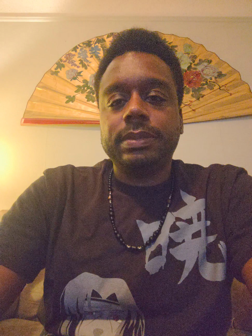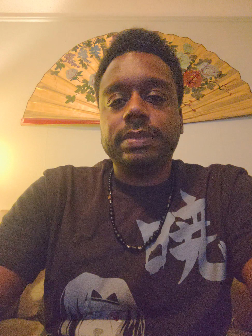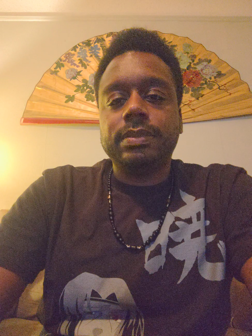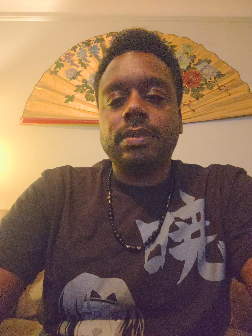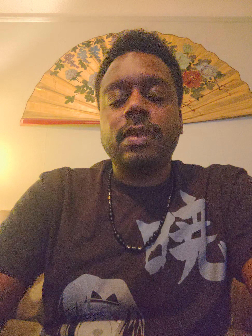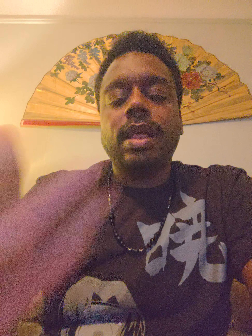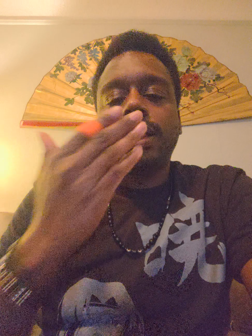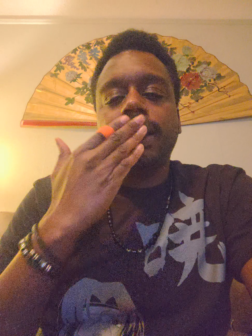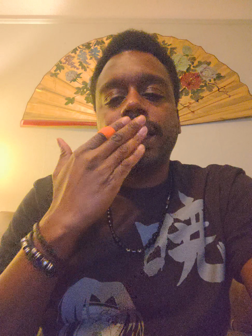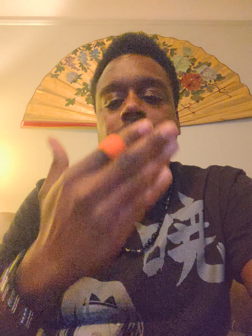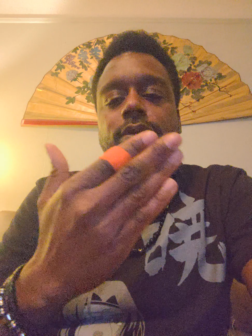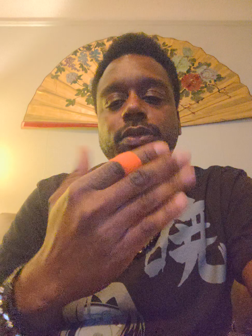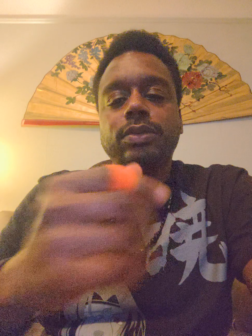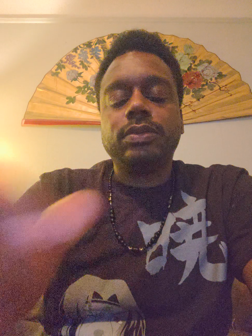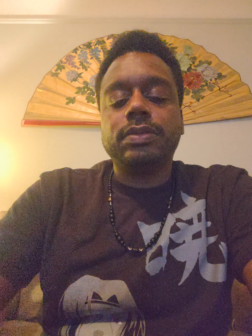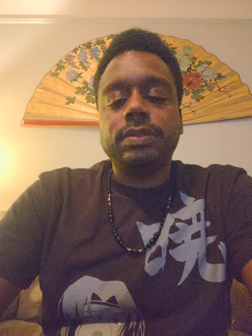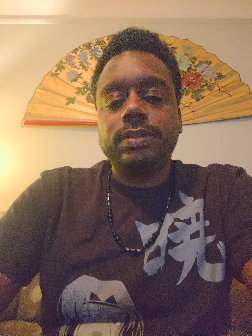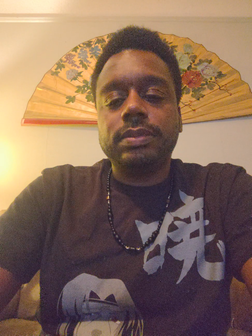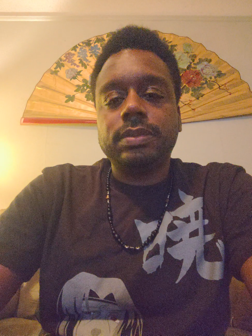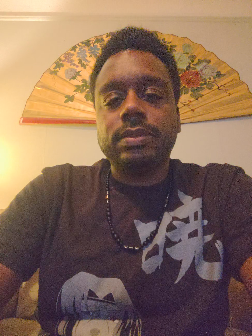thank you